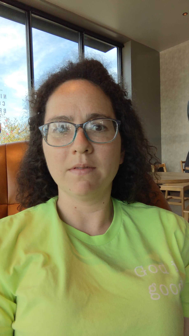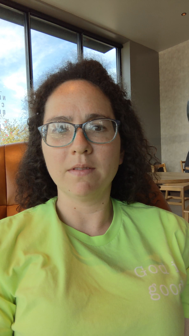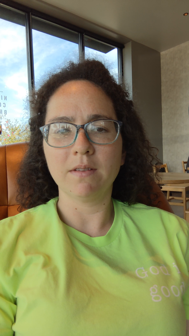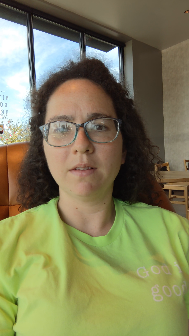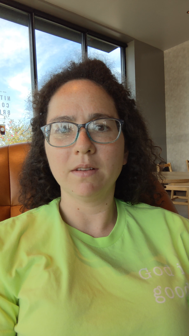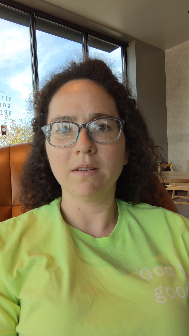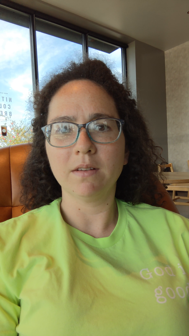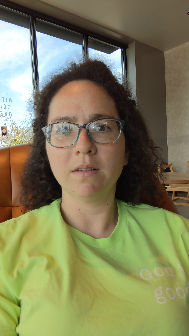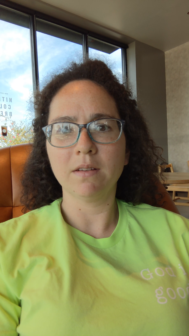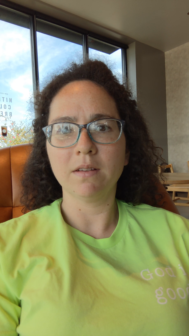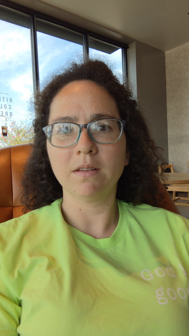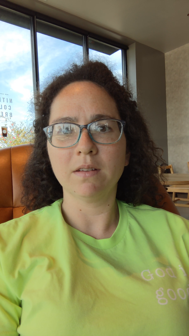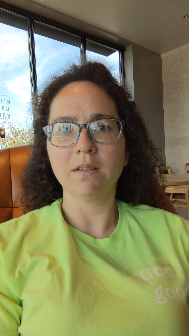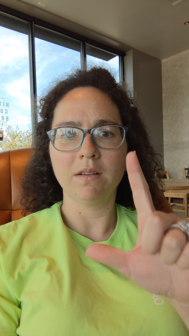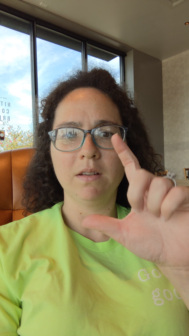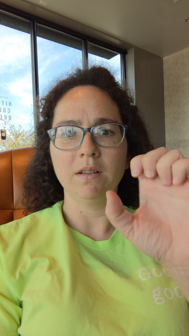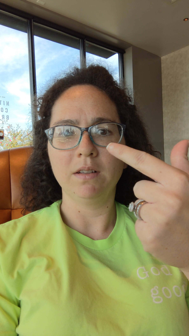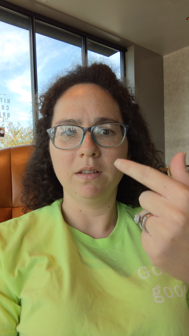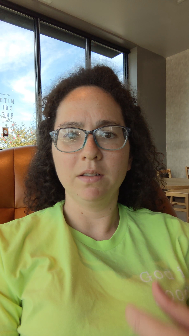leg